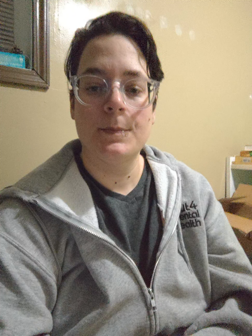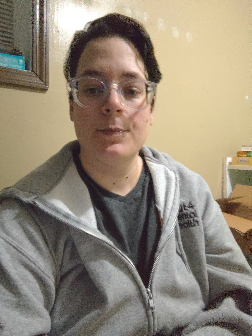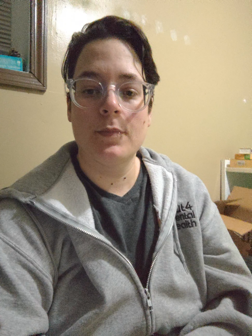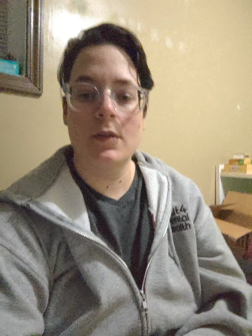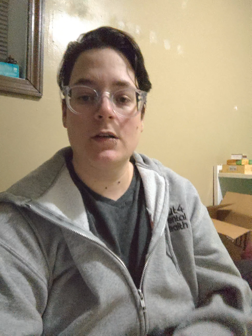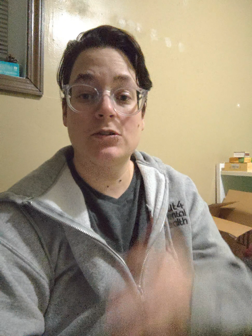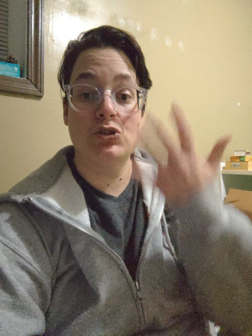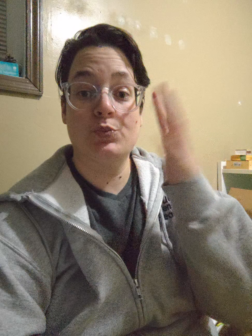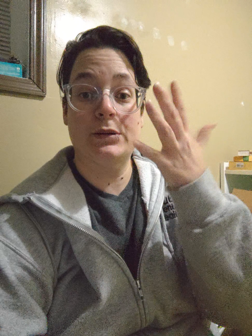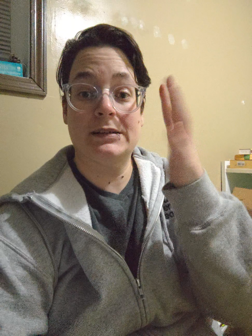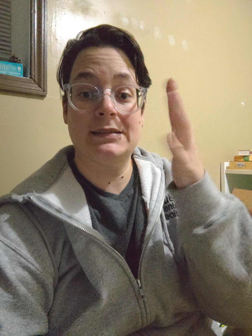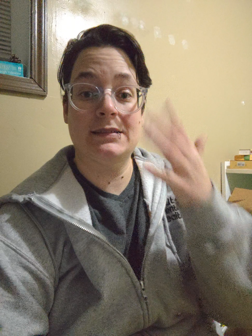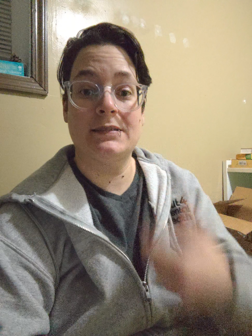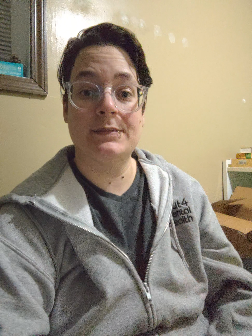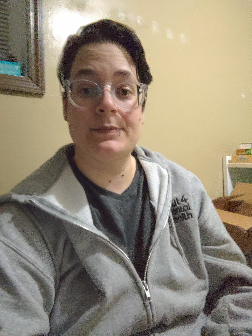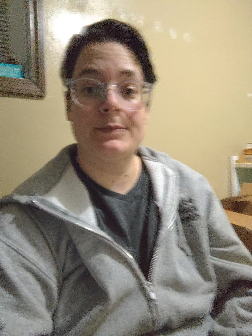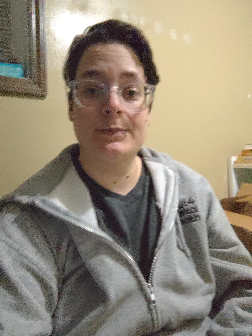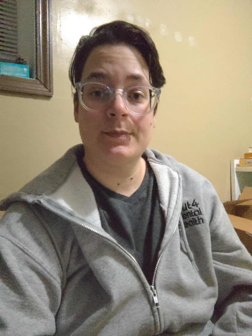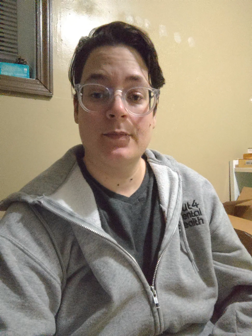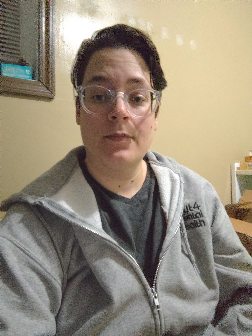tree